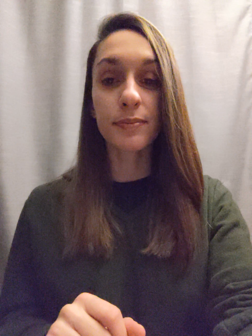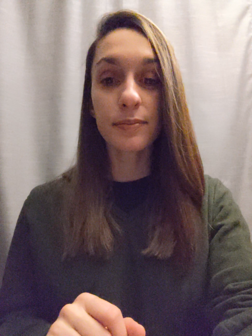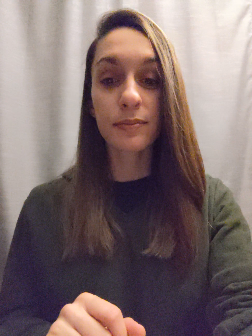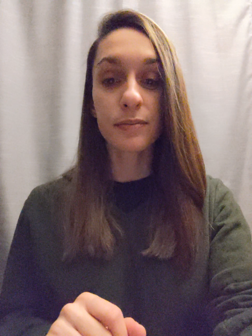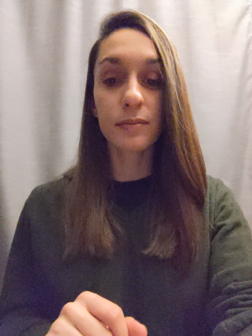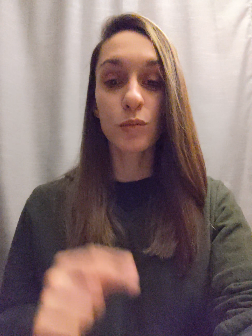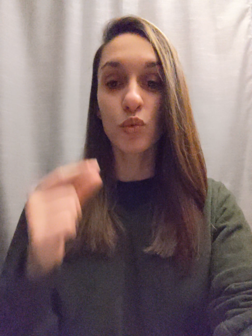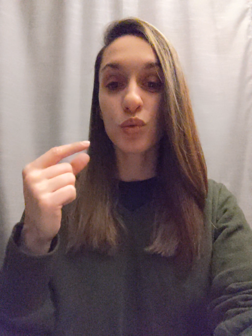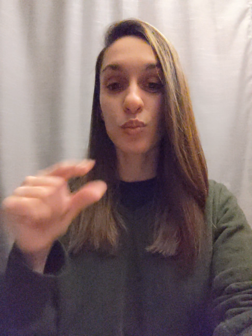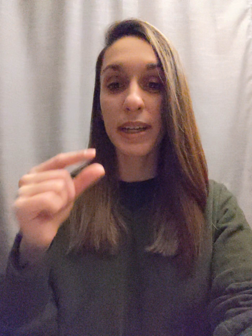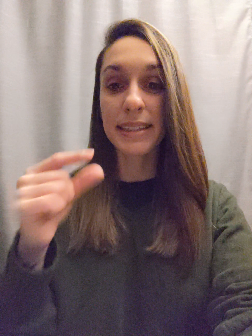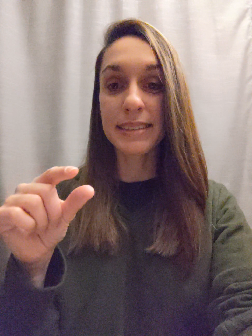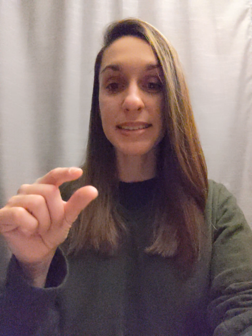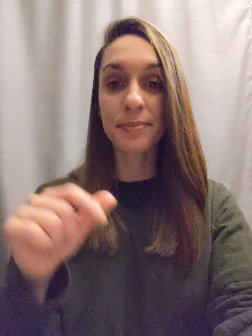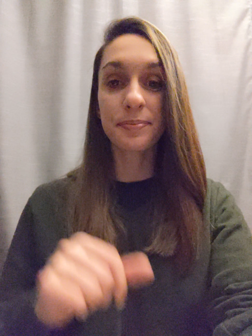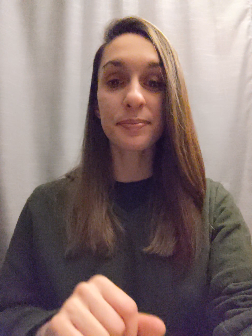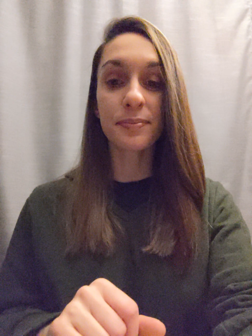green